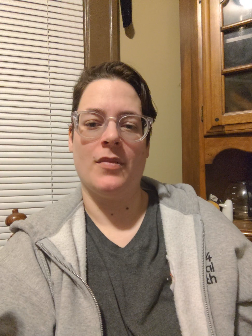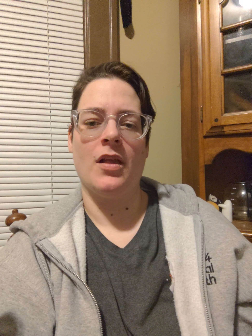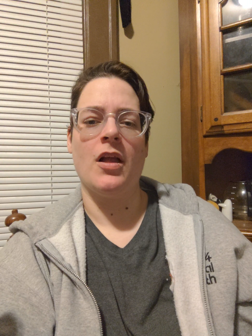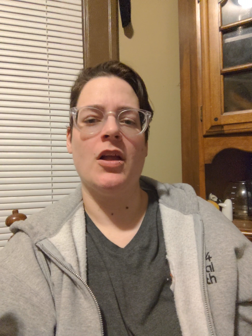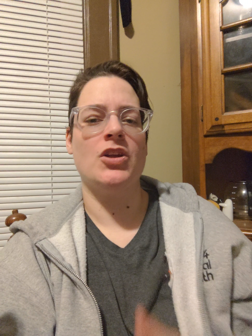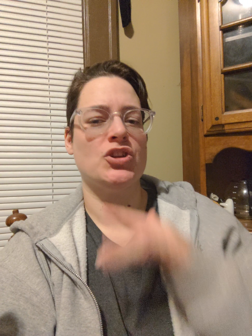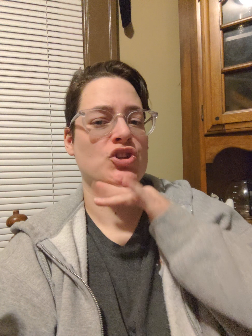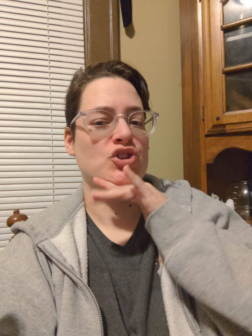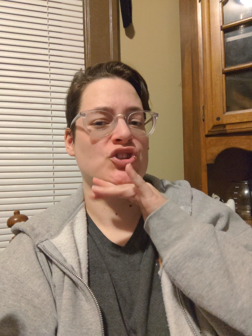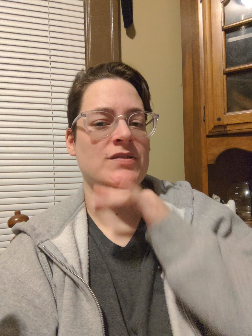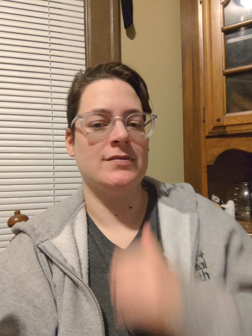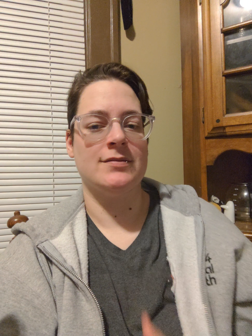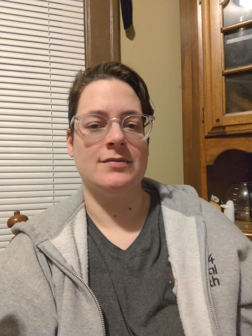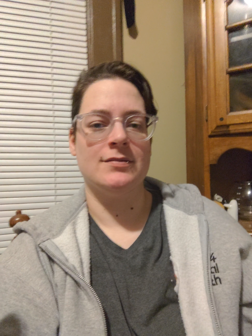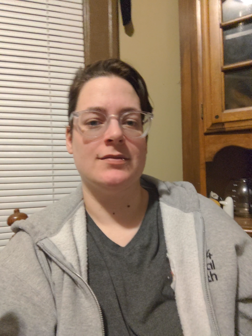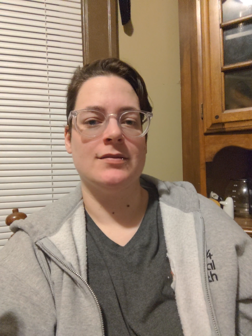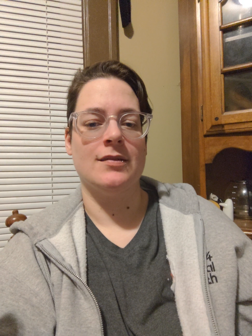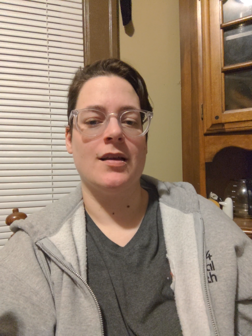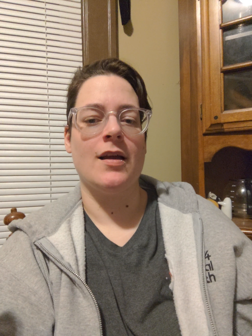dirty